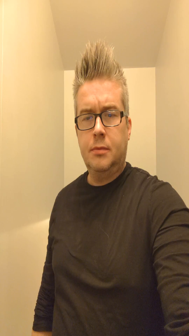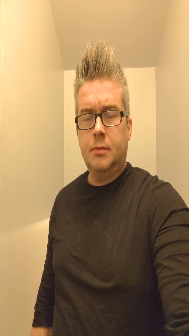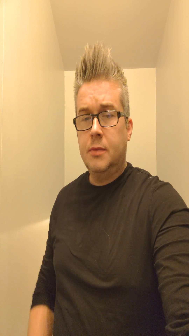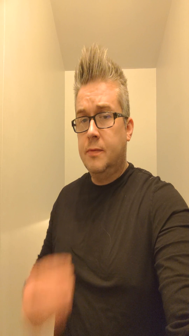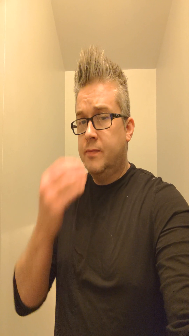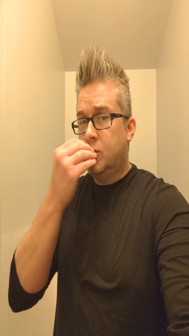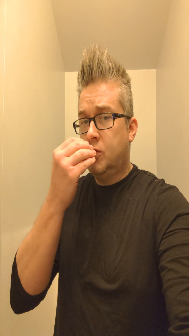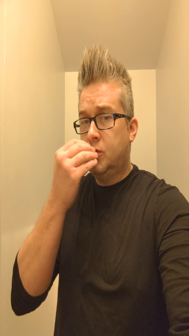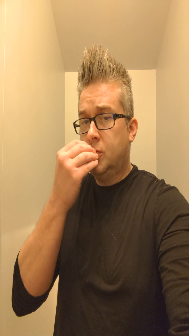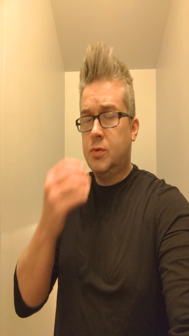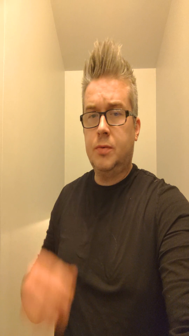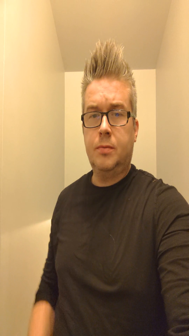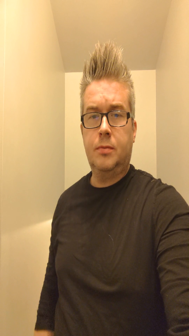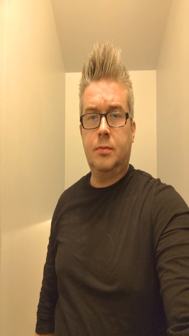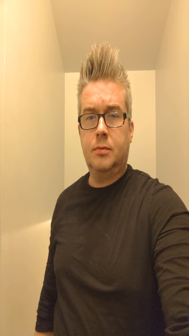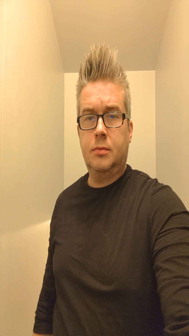food